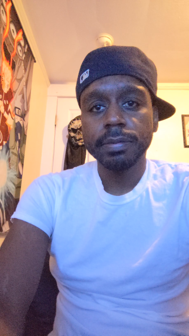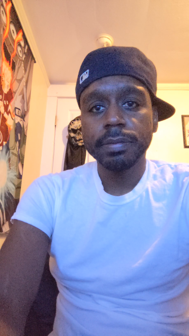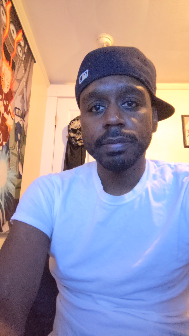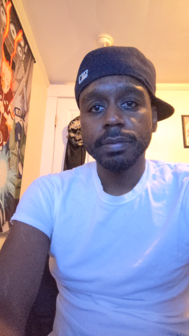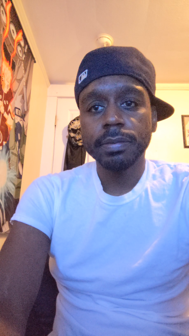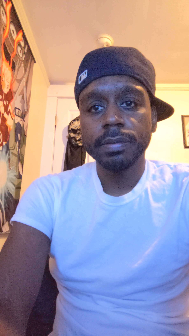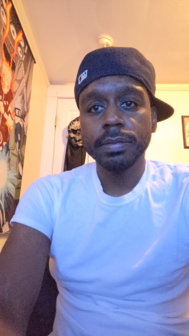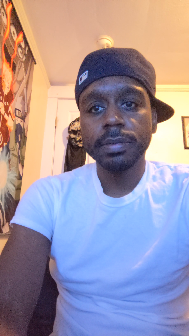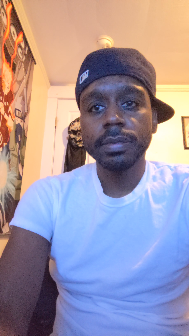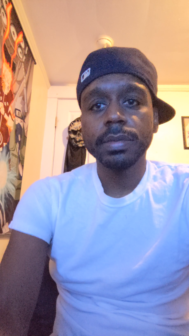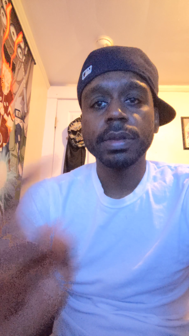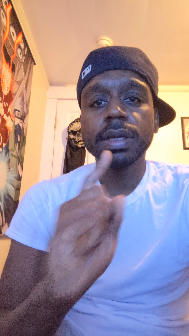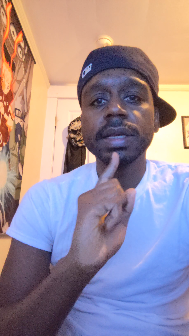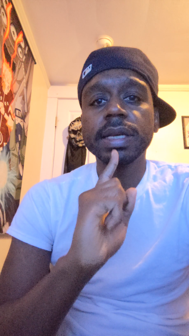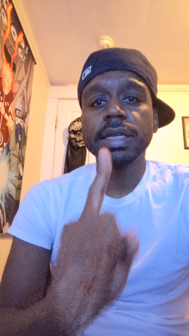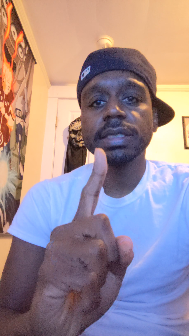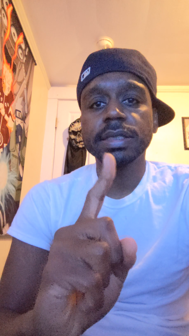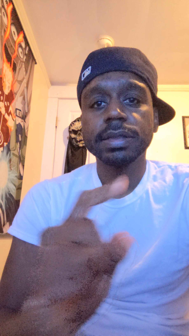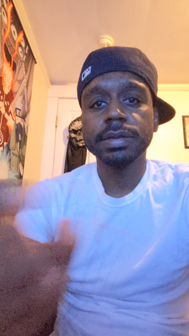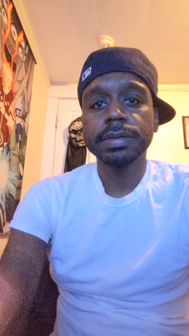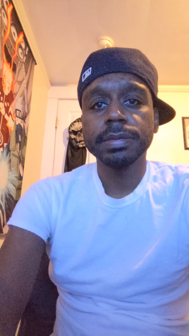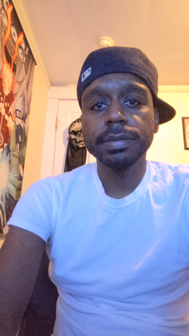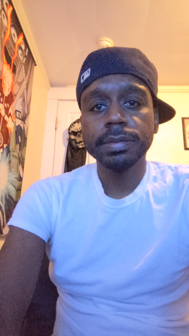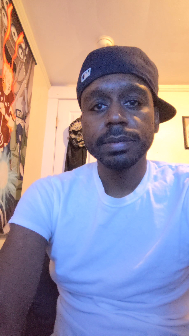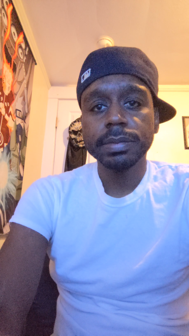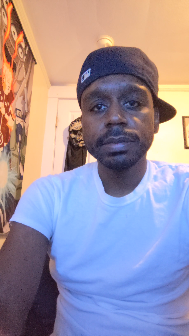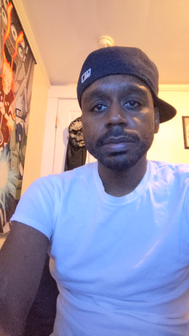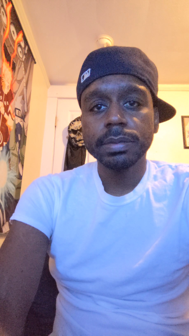is